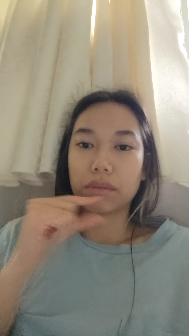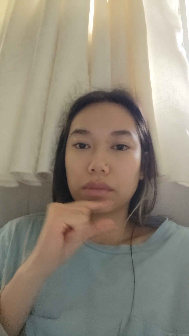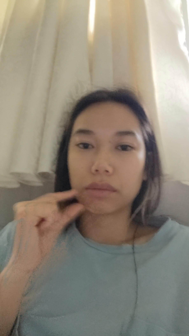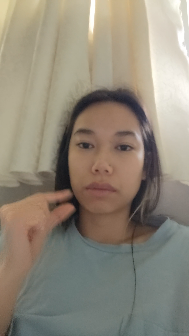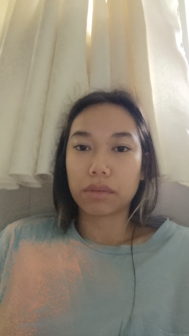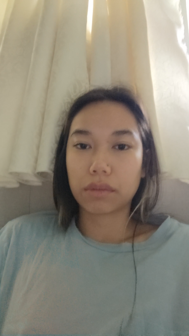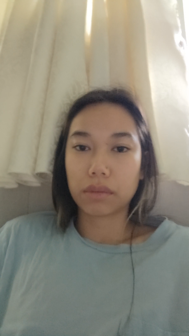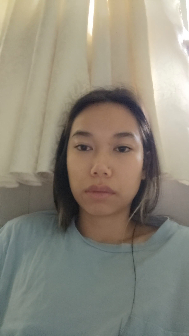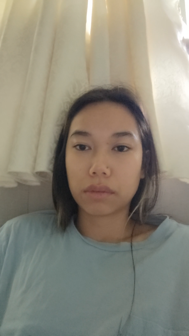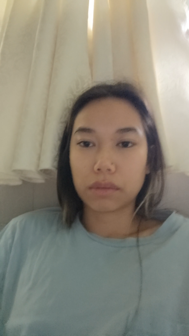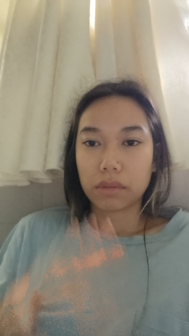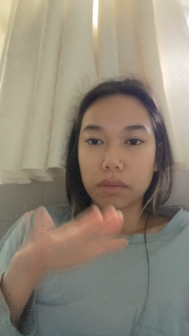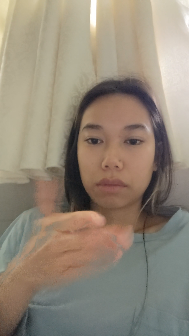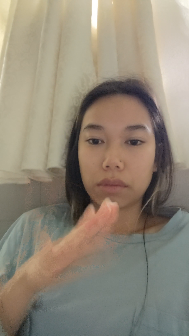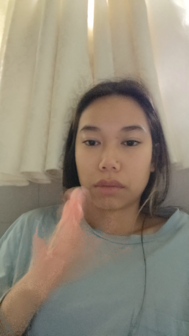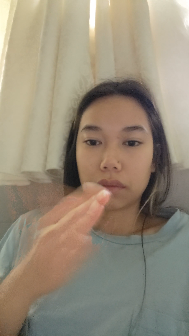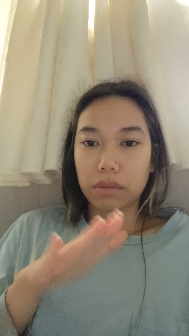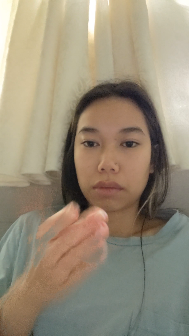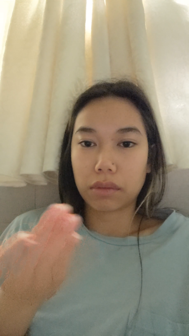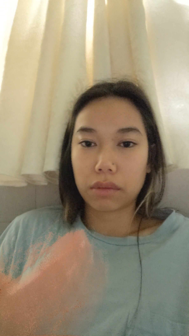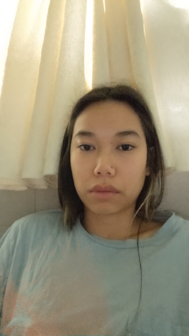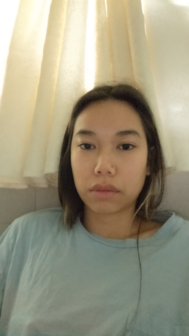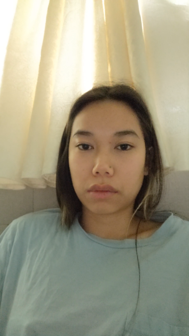cook